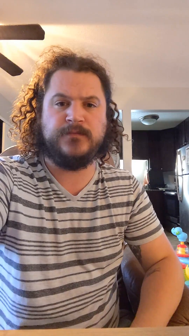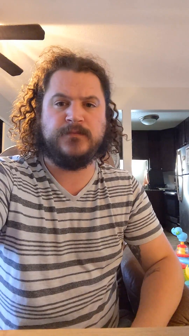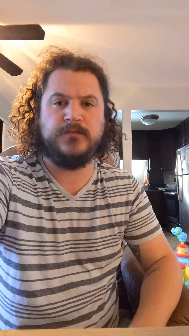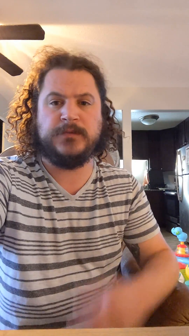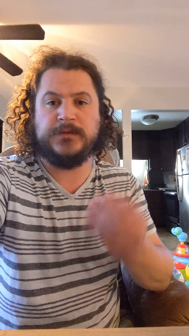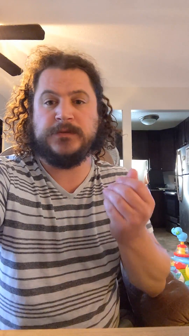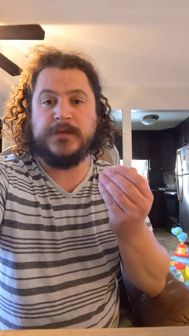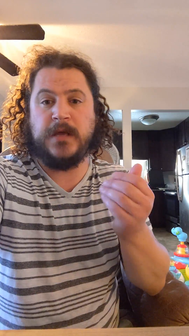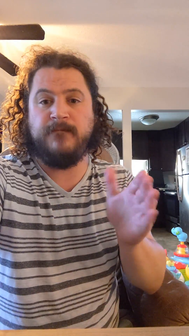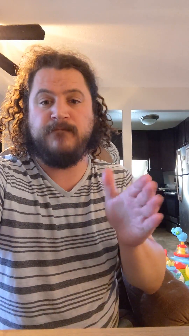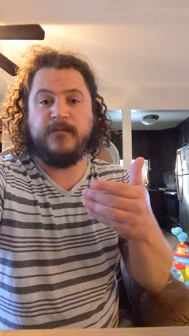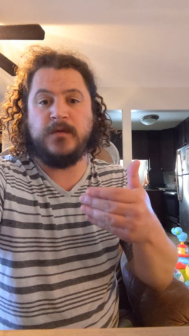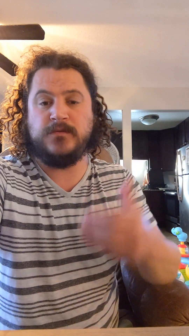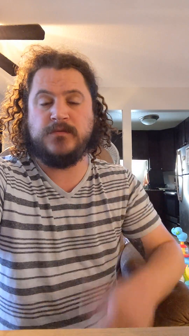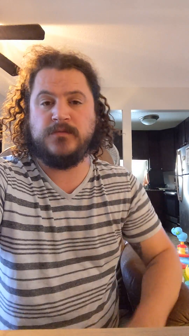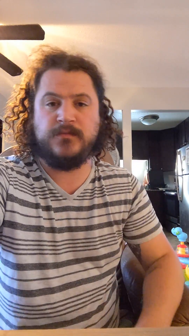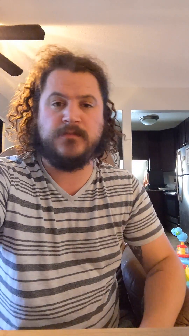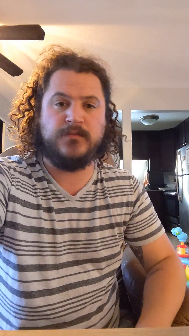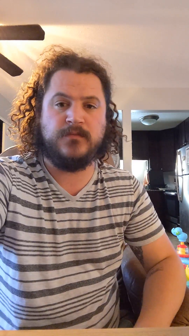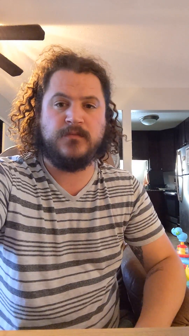sandbox